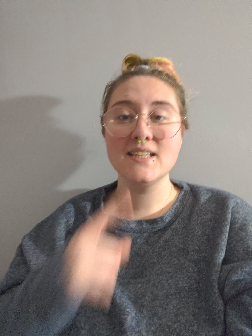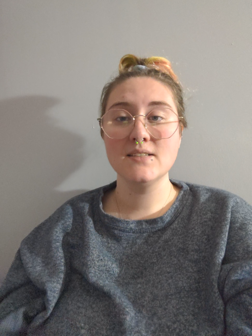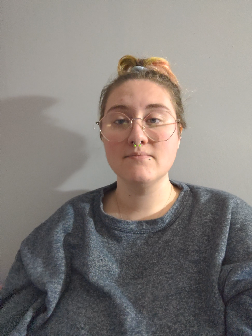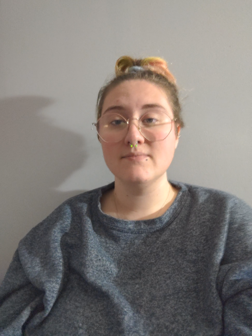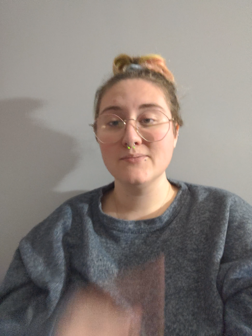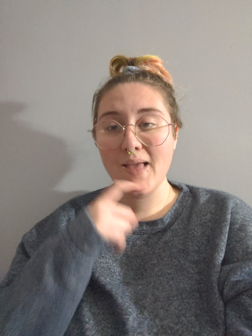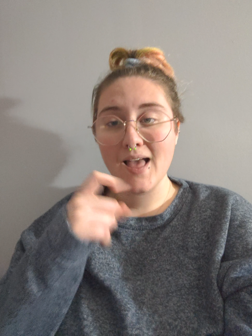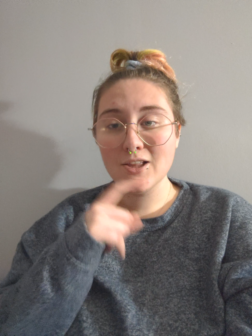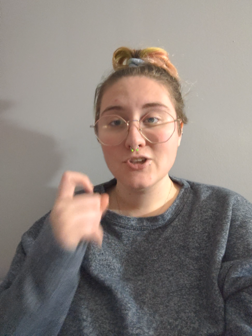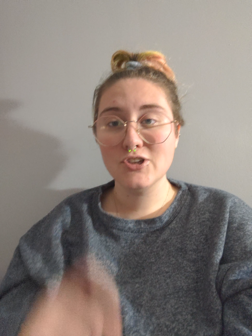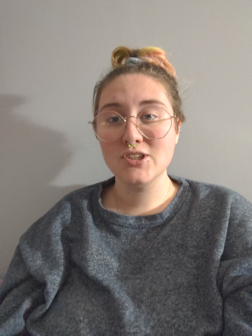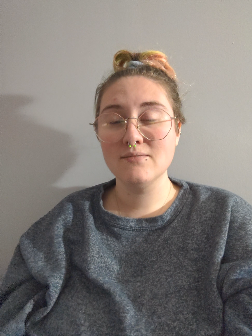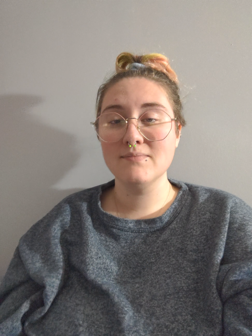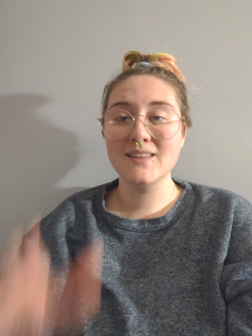dryer